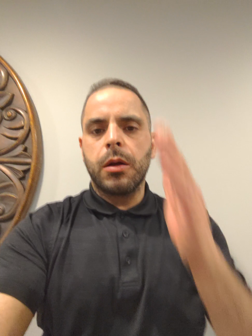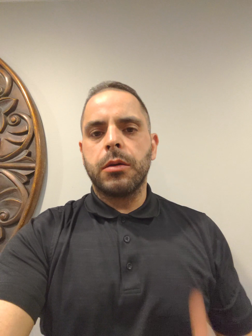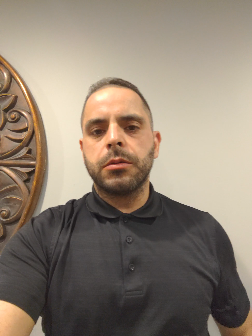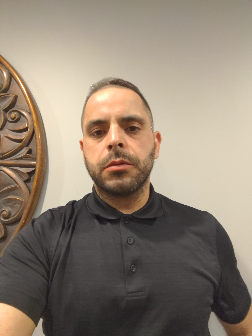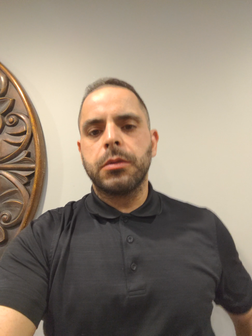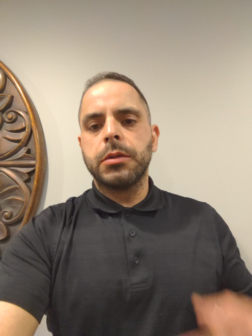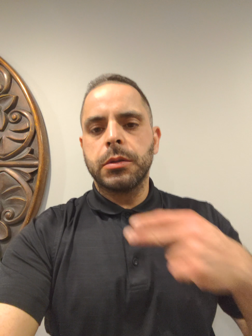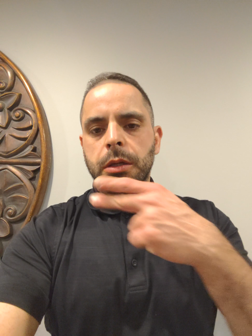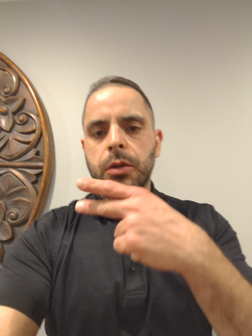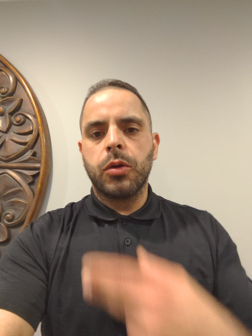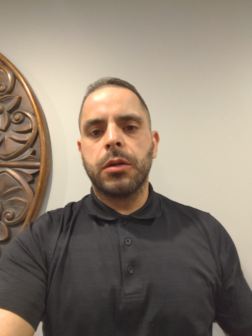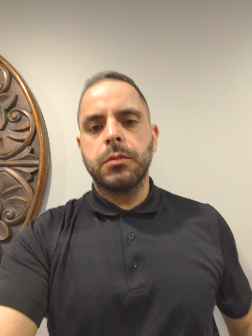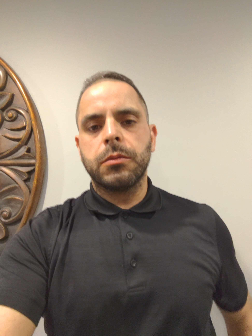scissors